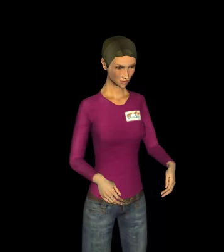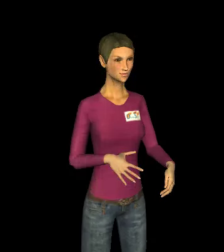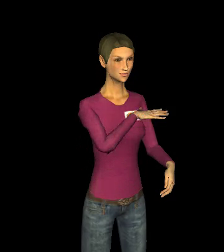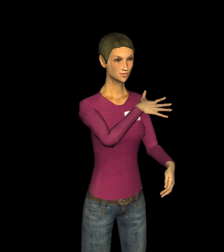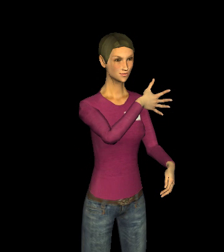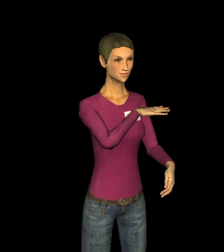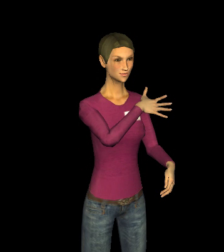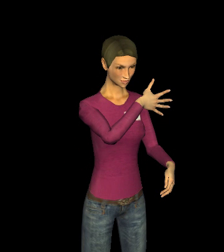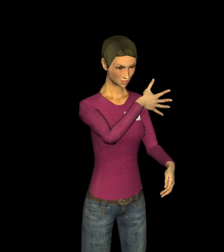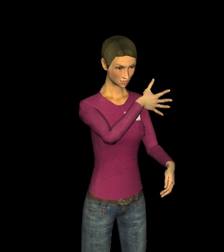أستاذ